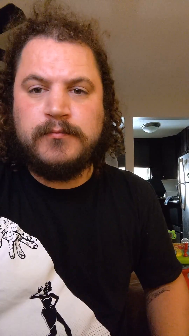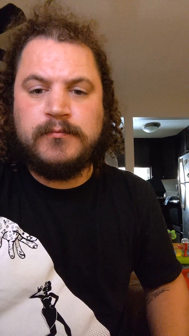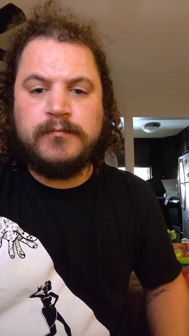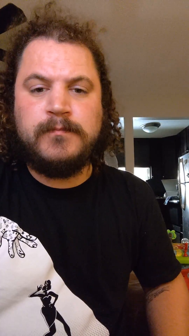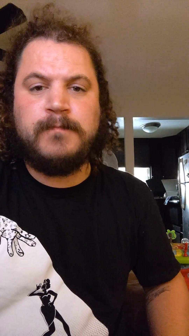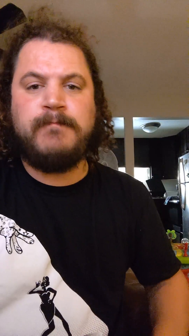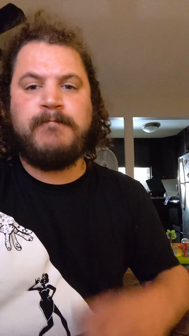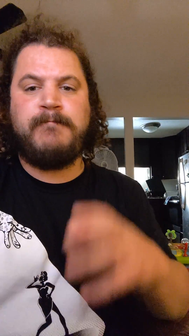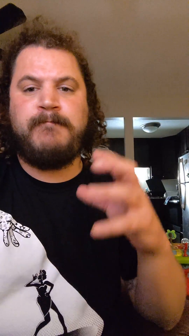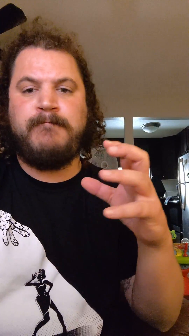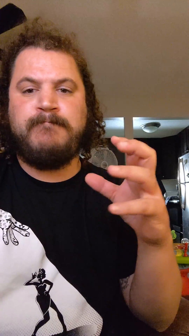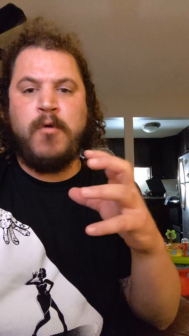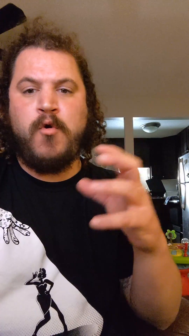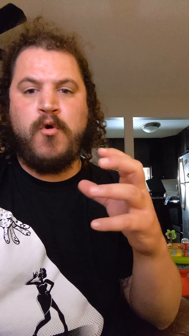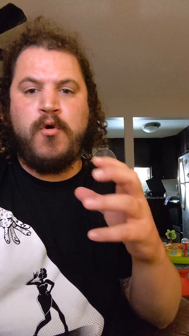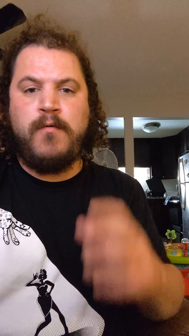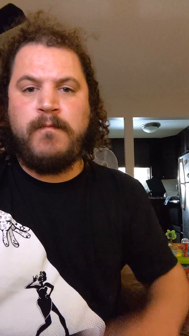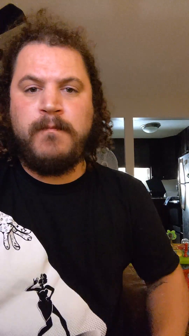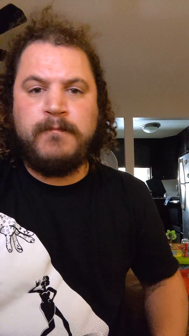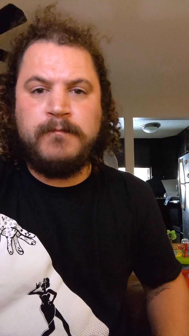ball